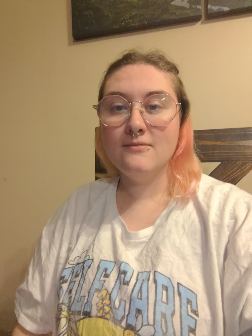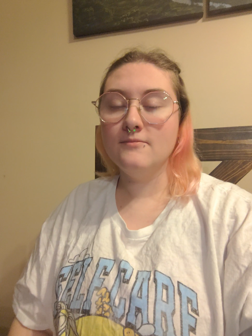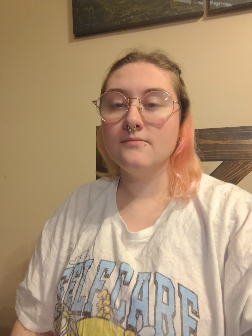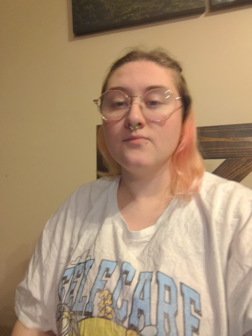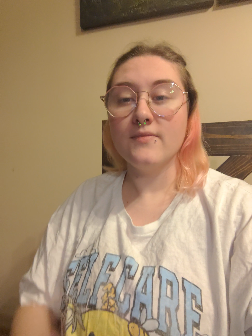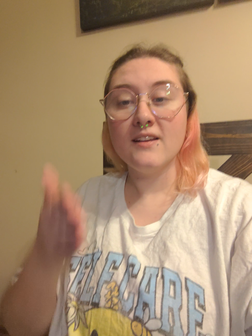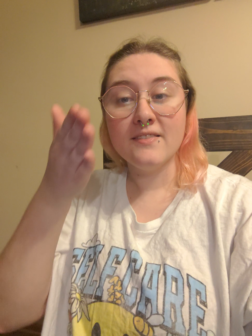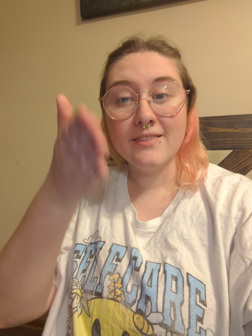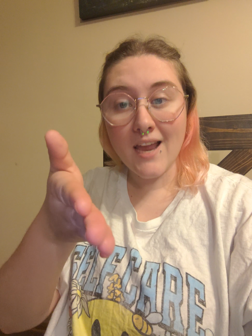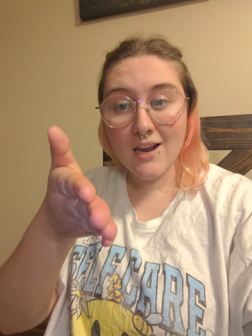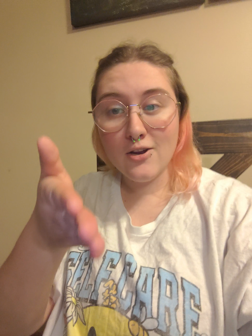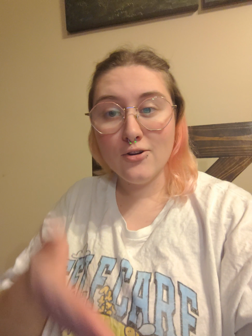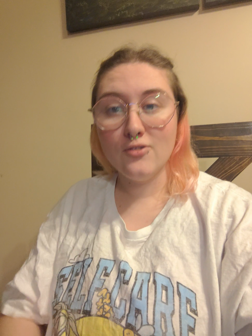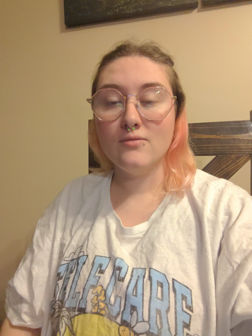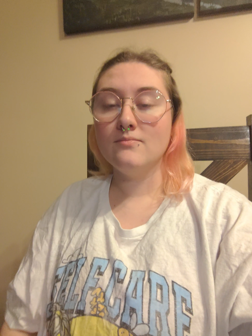there